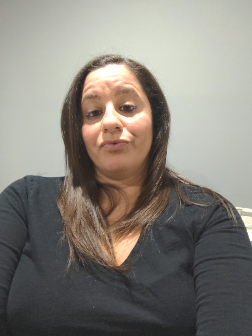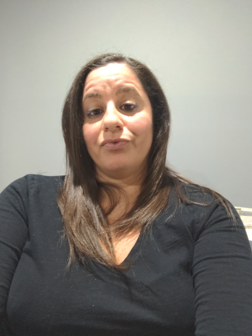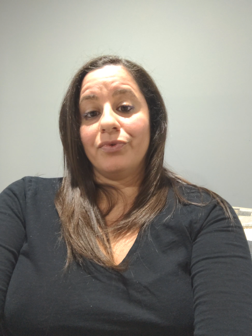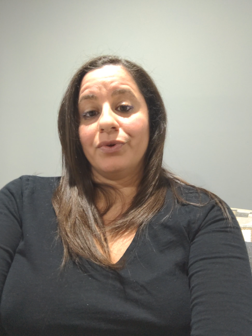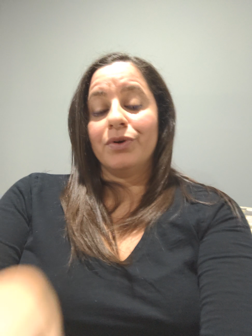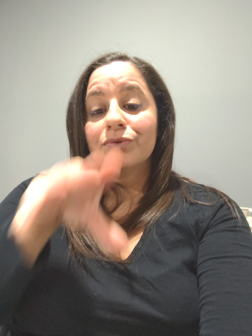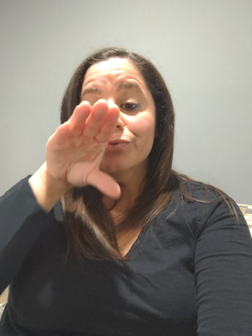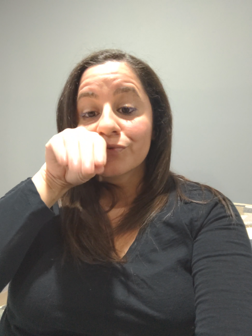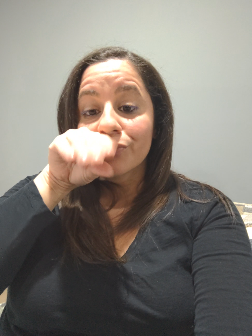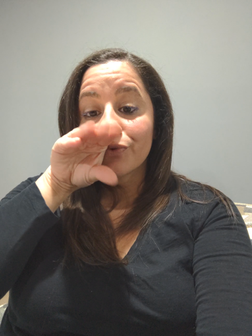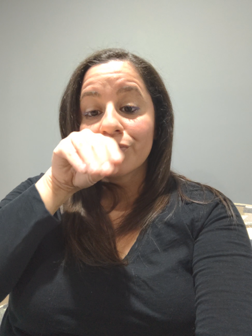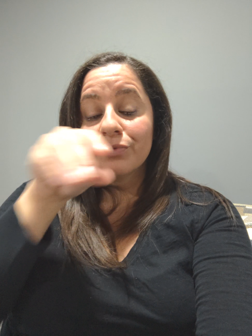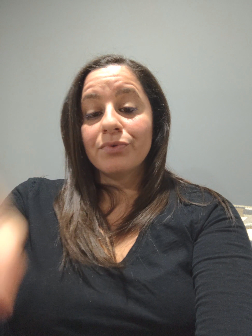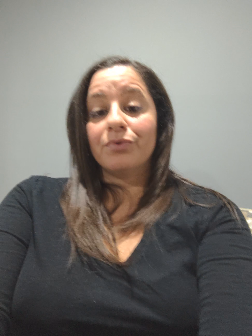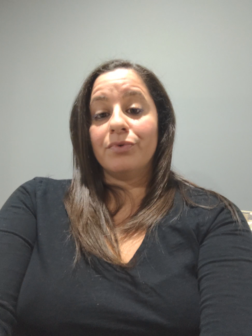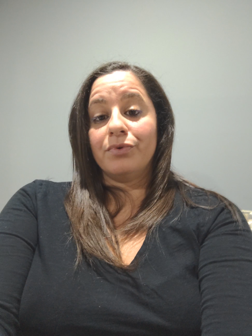goose